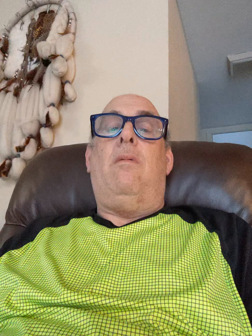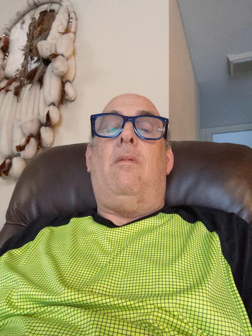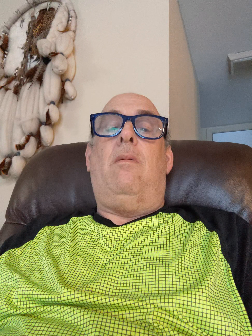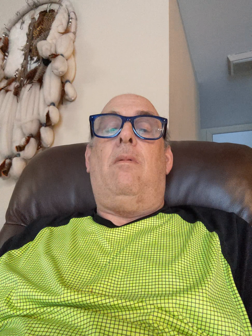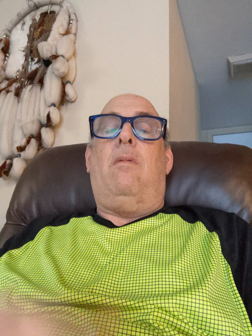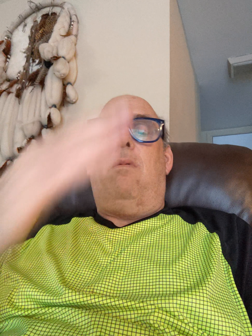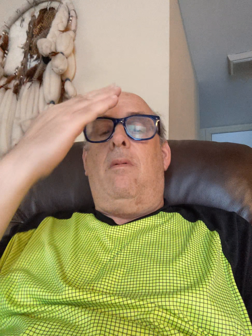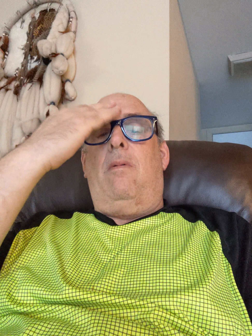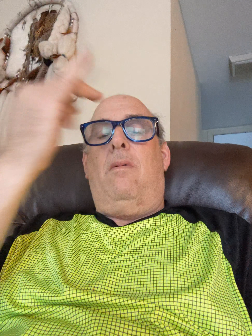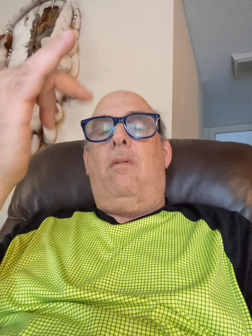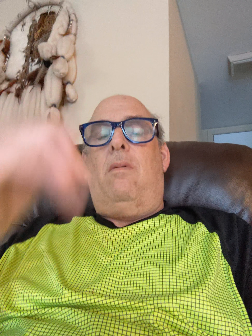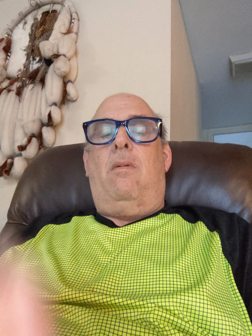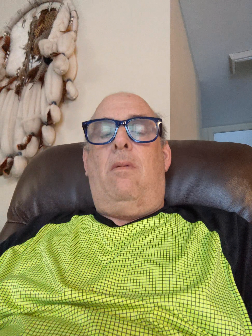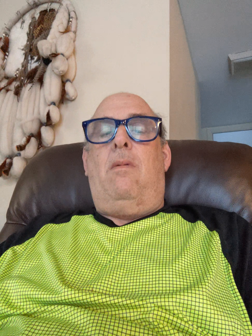why